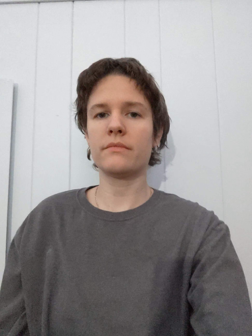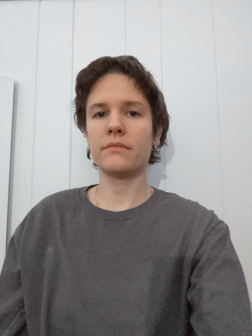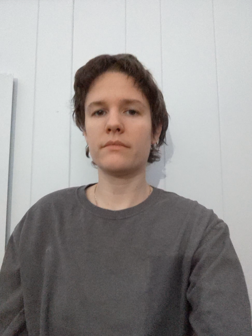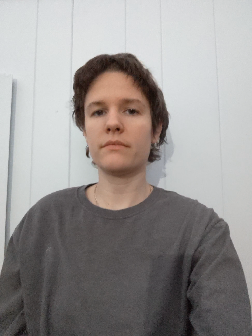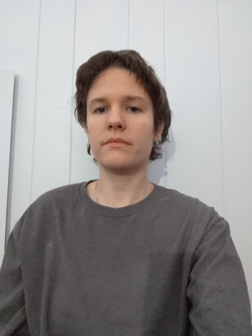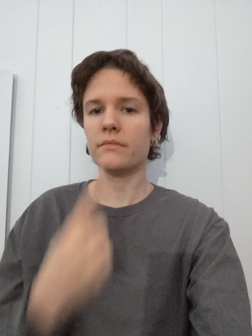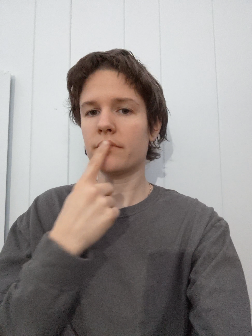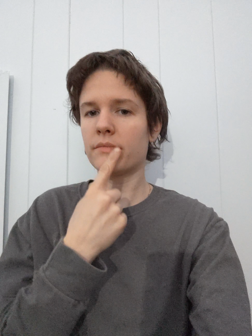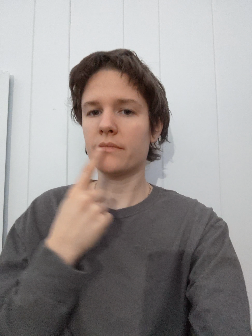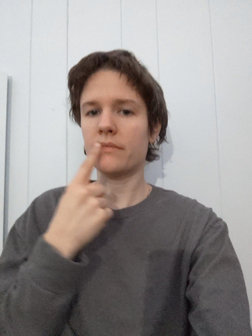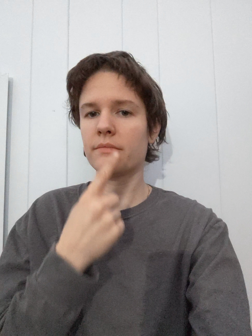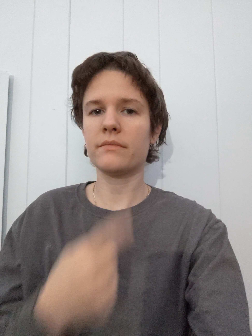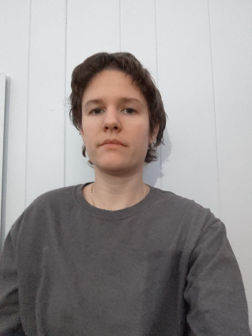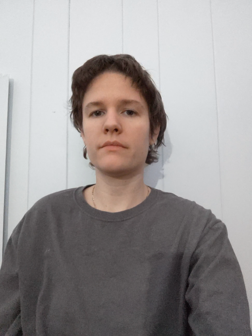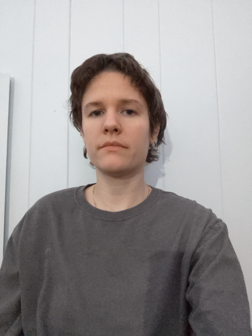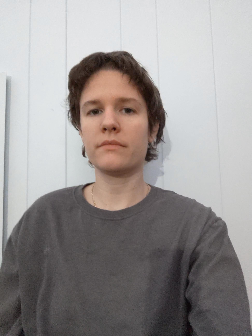lips